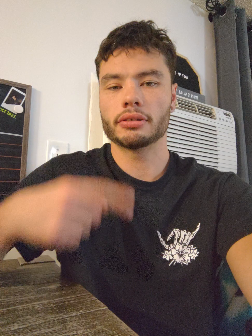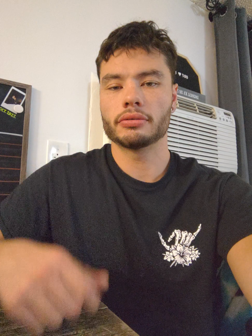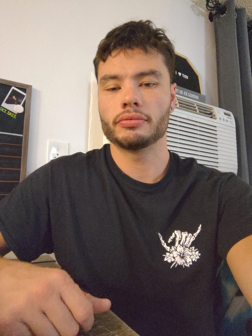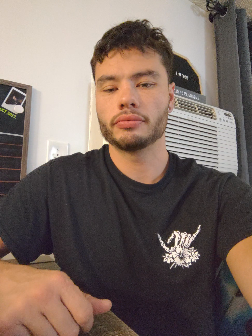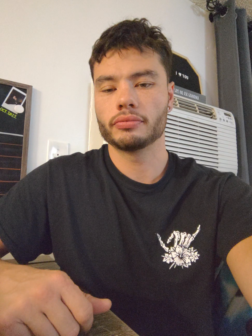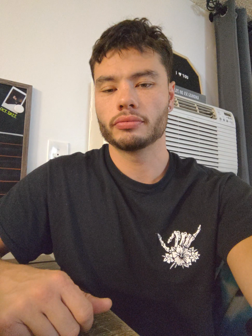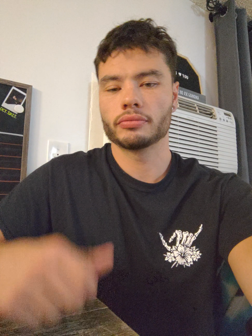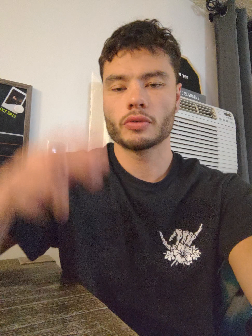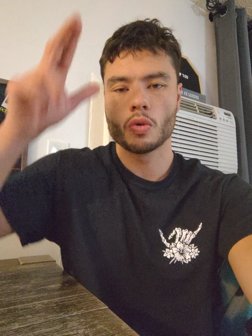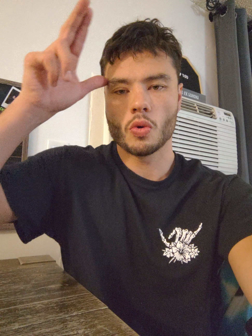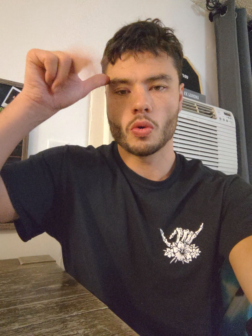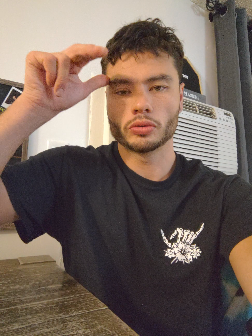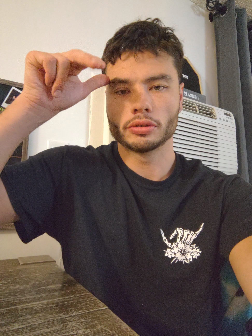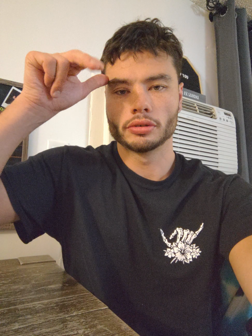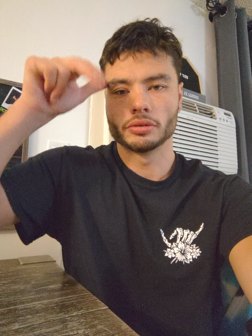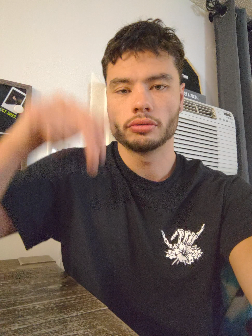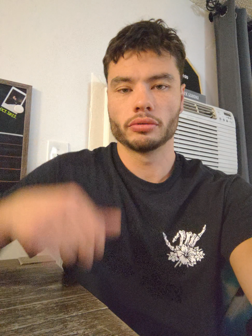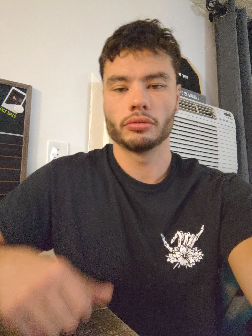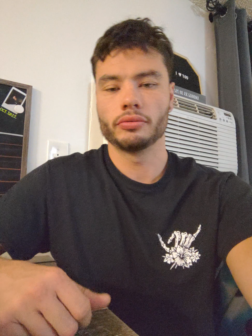horse